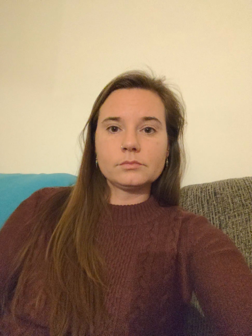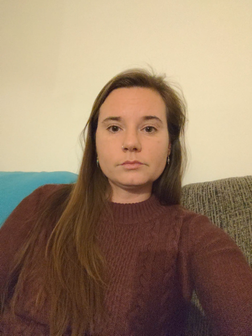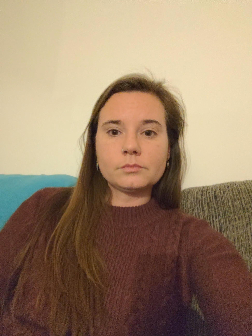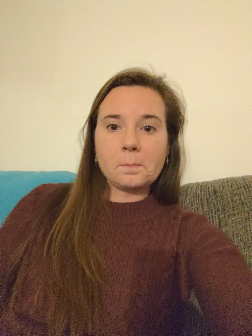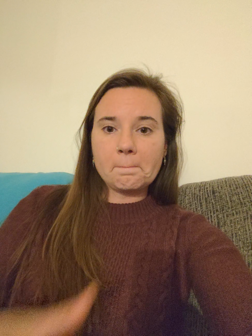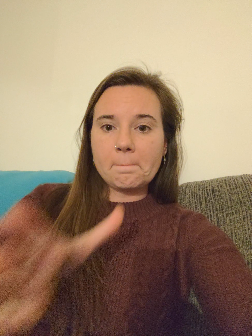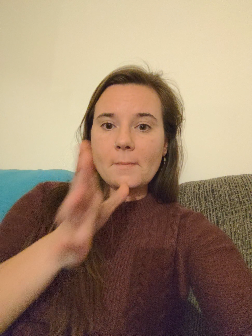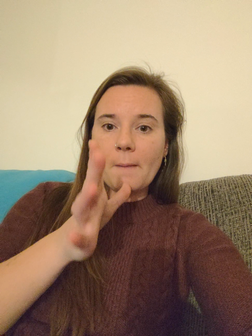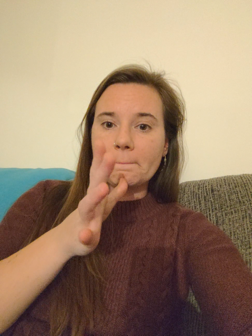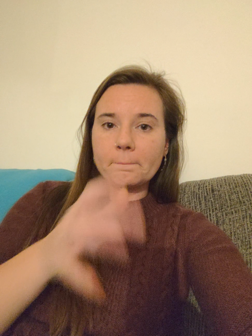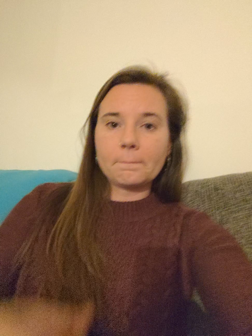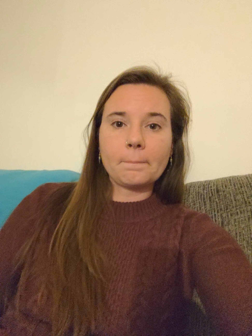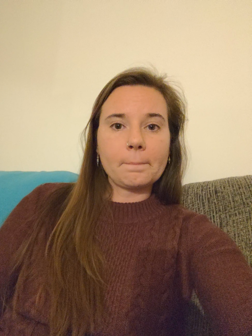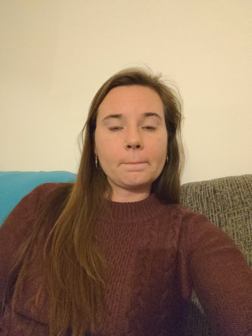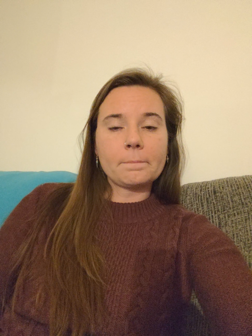mom